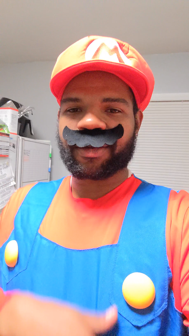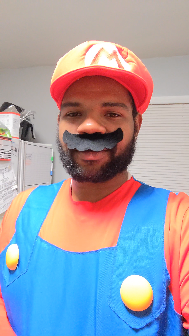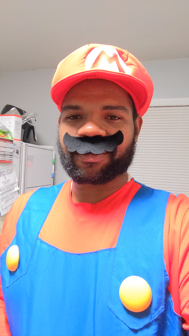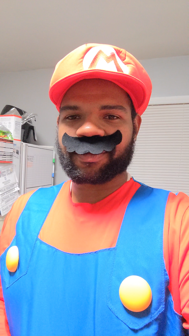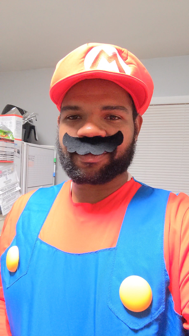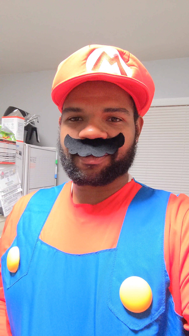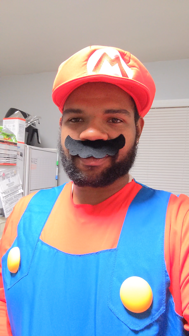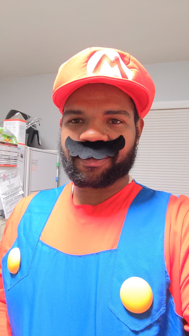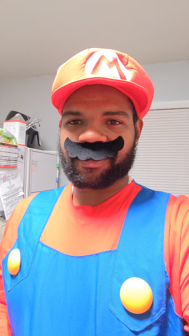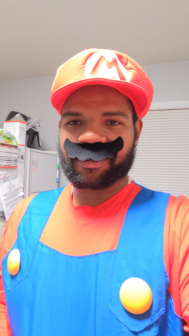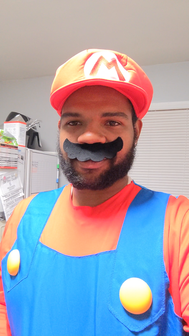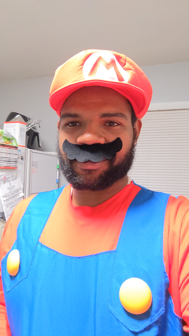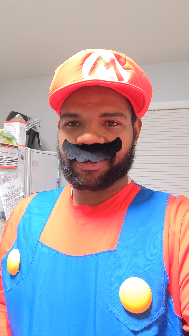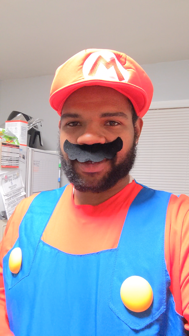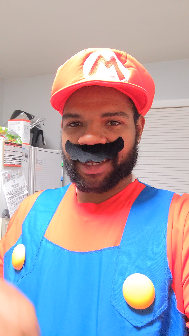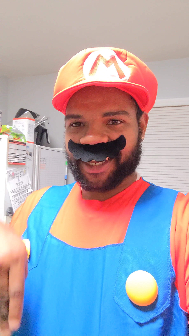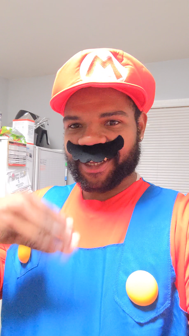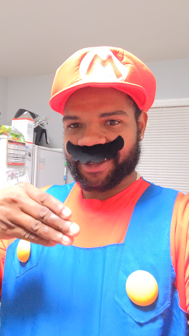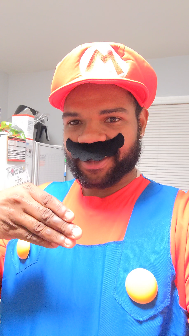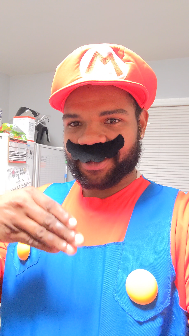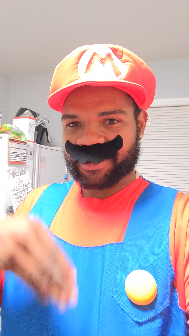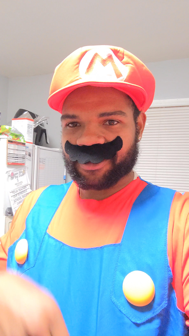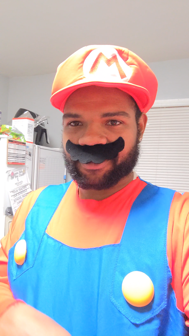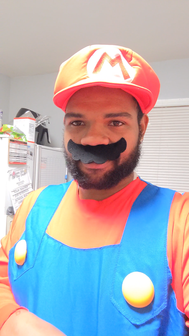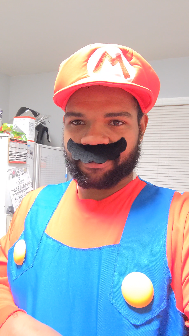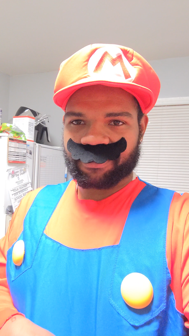kick